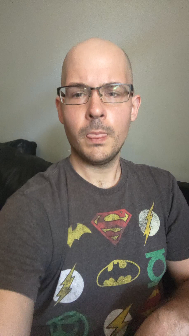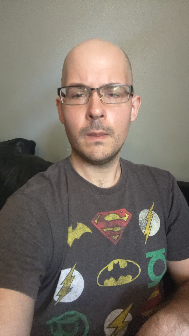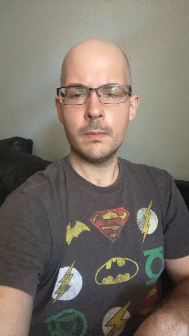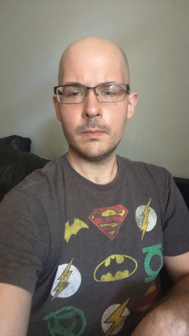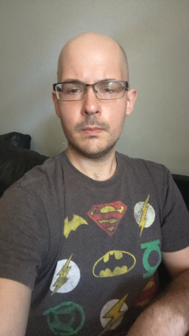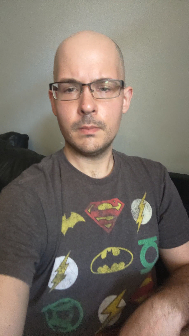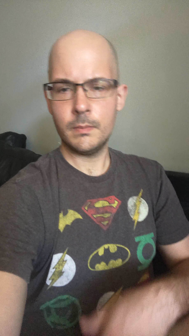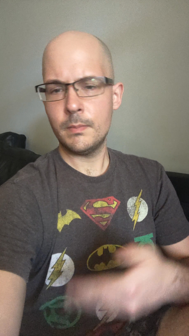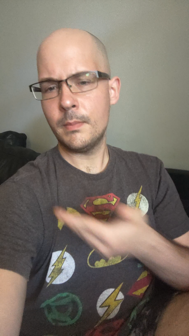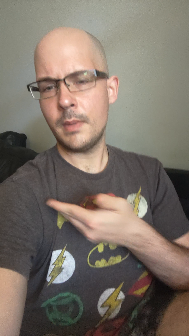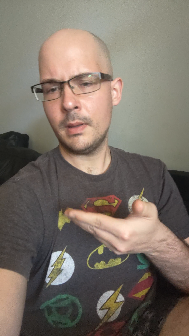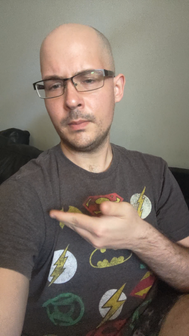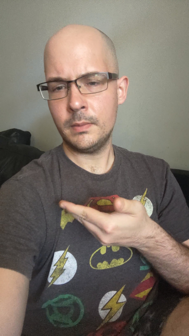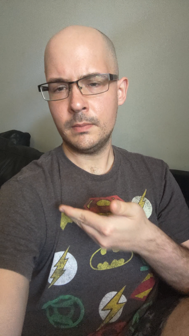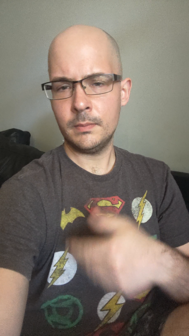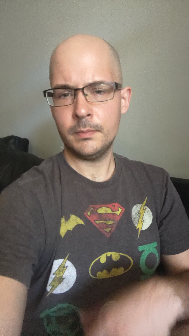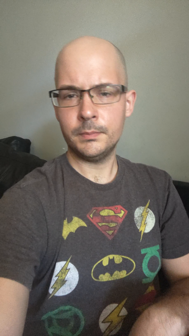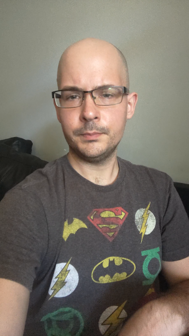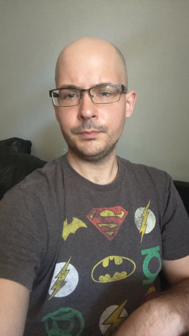baby